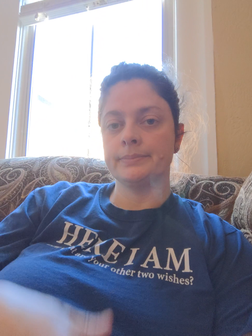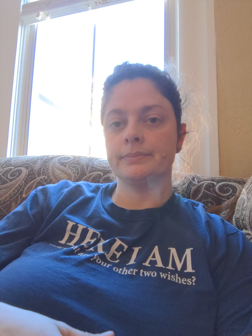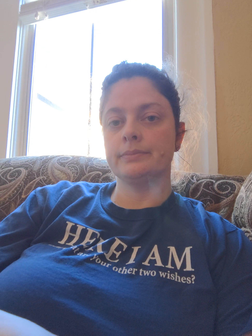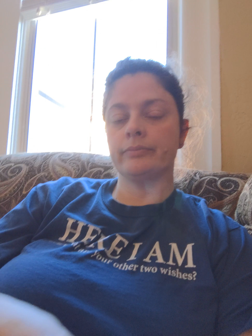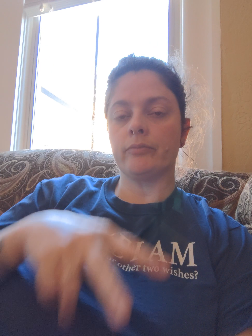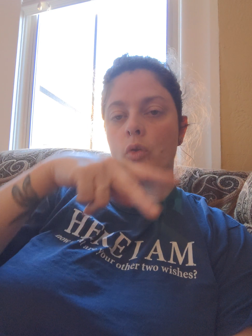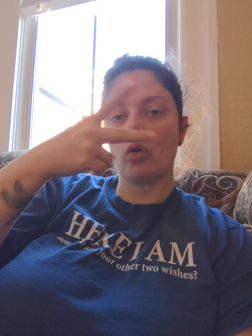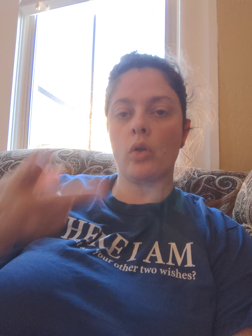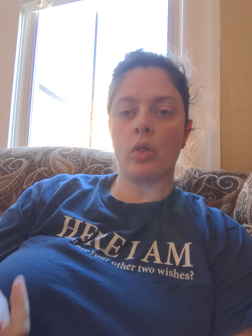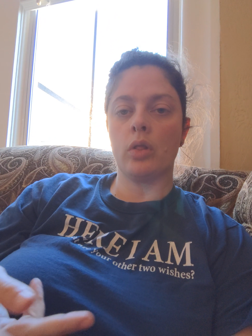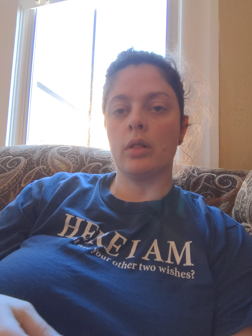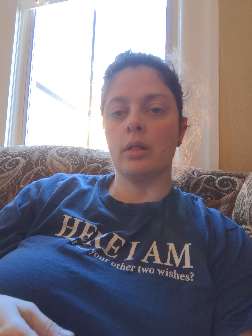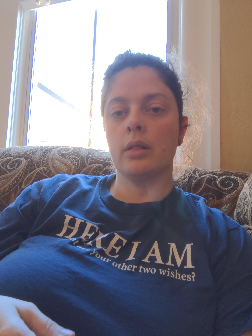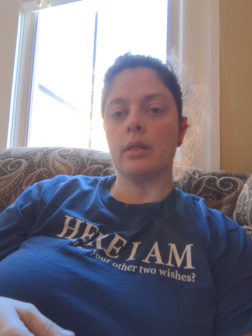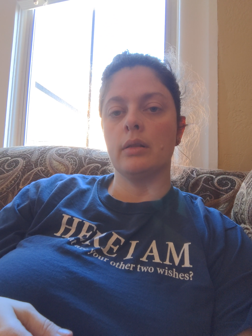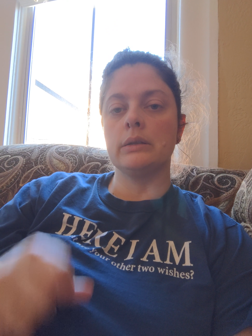fall